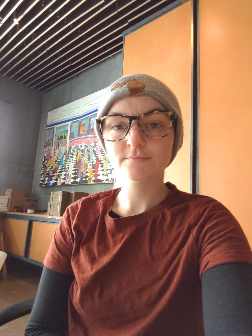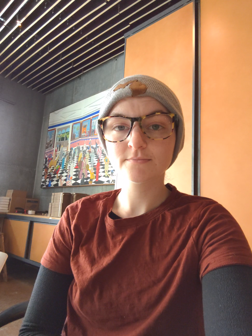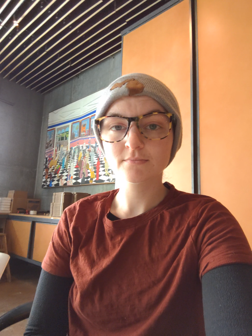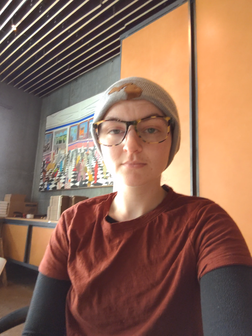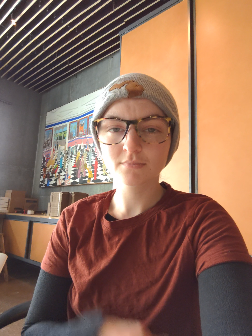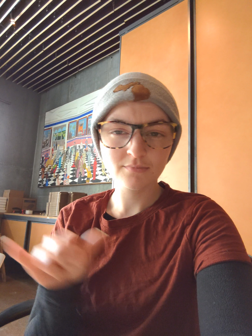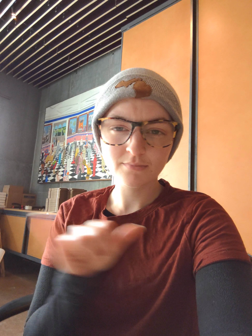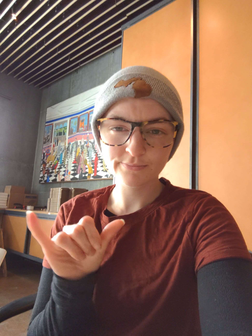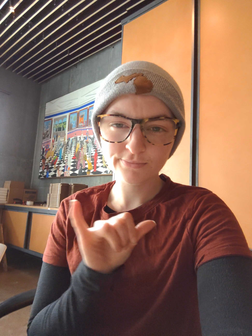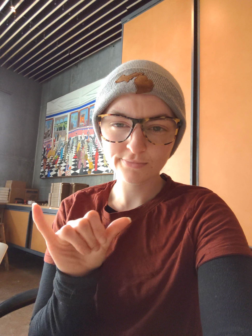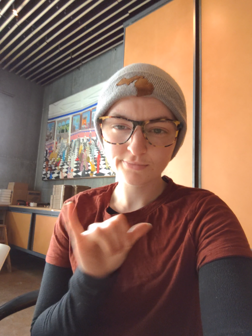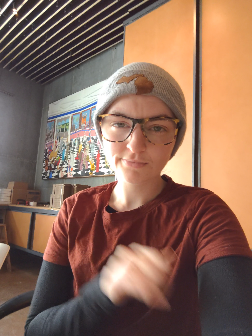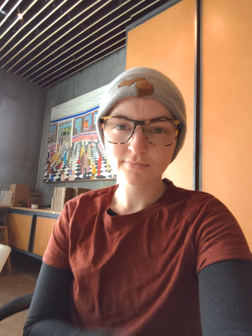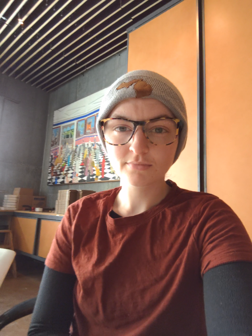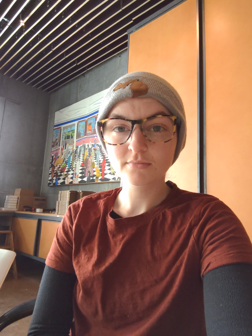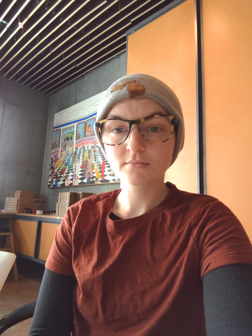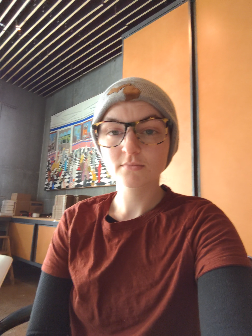same